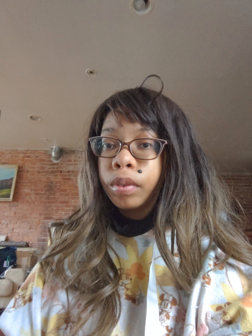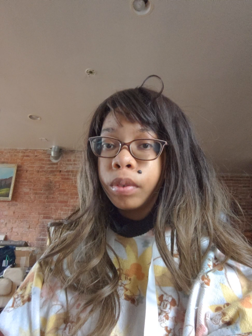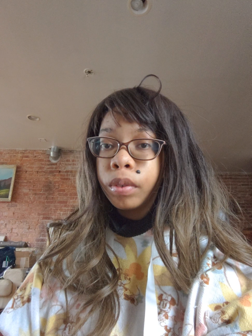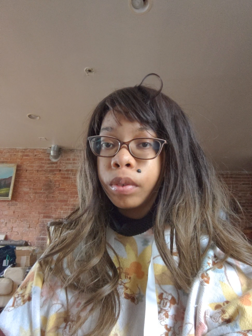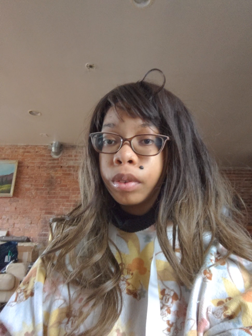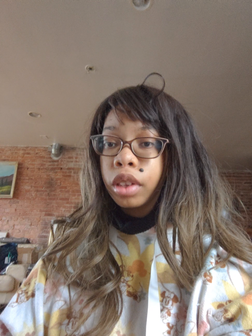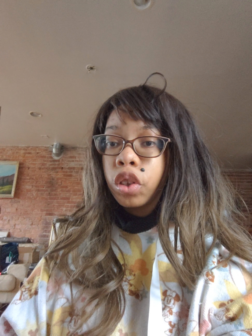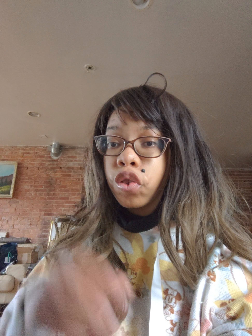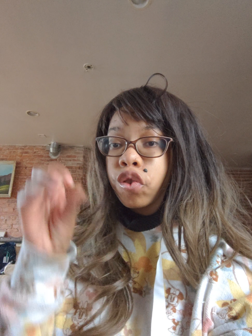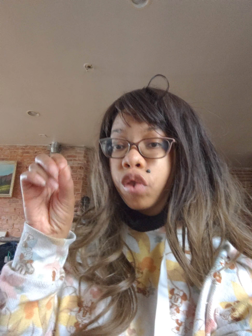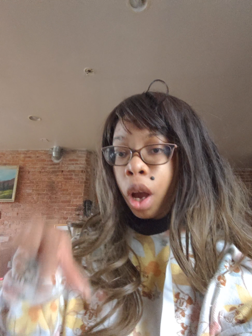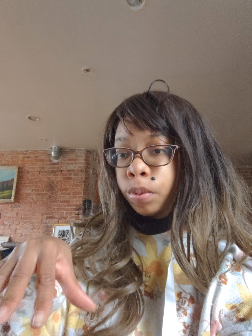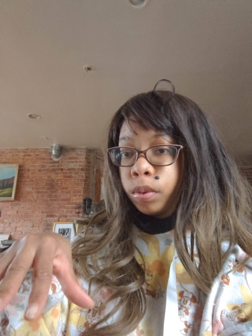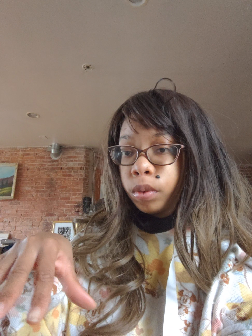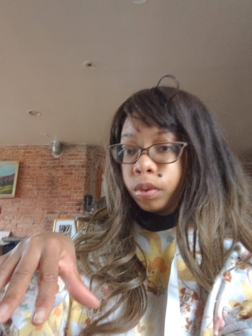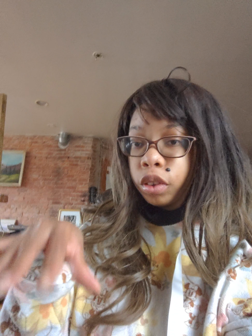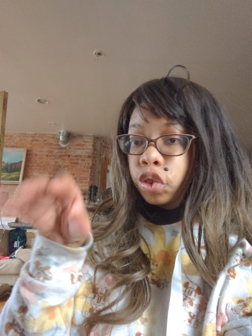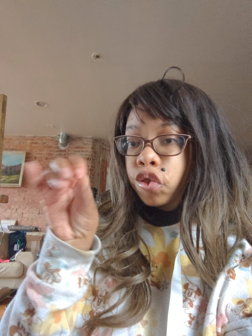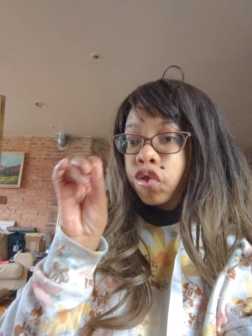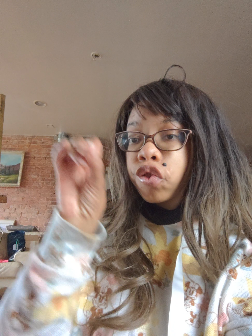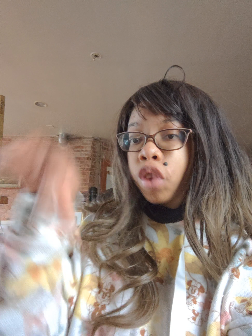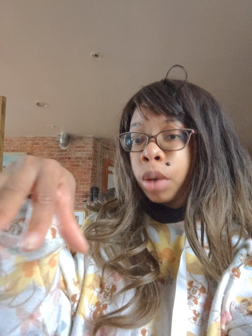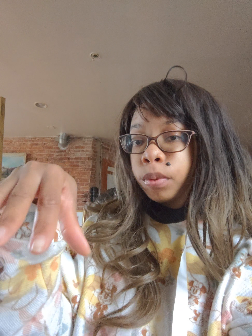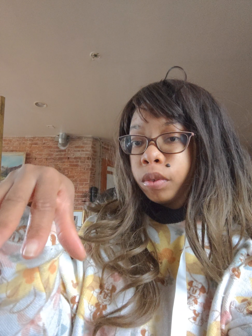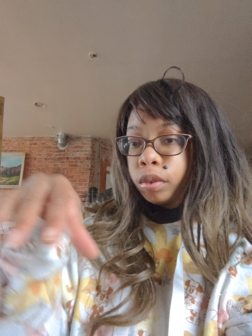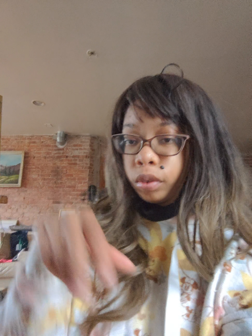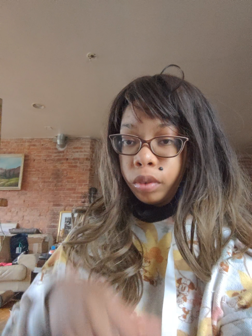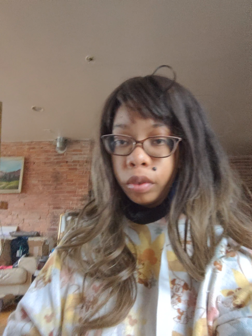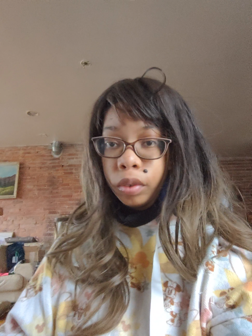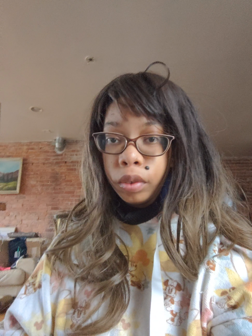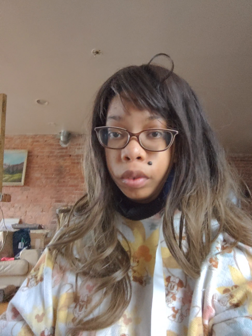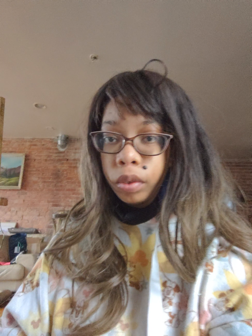drop